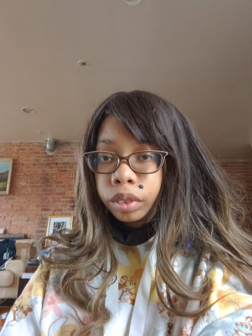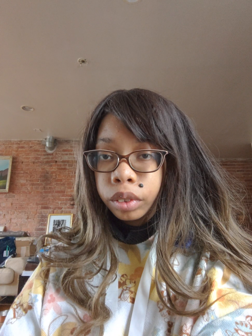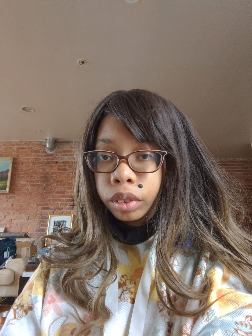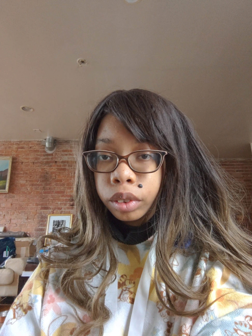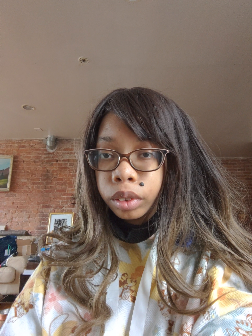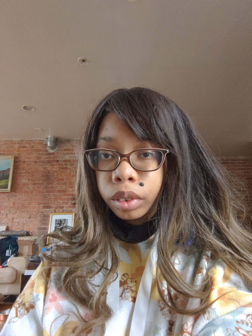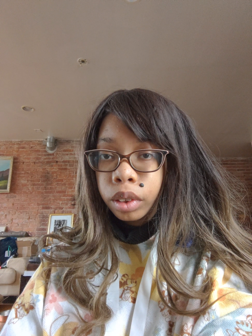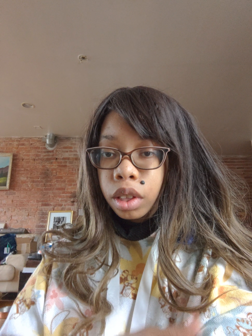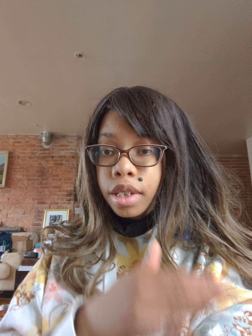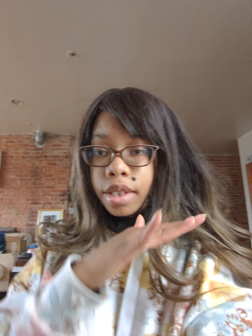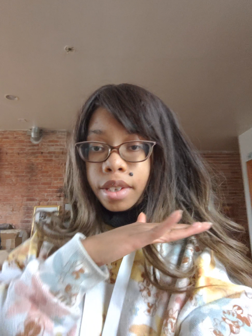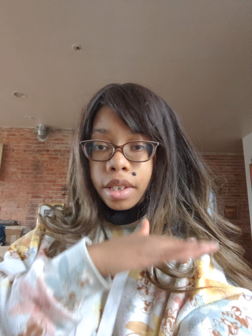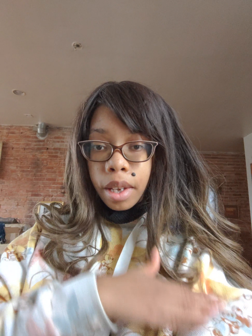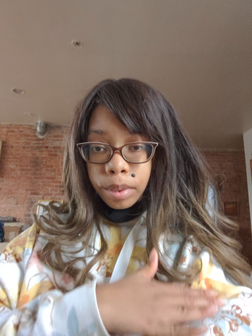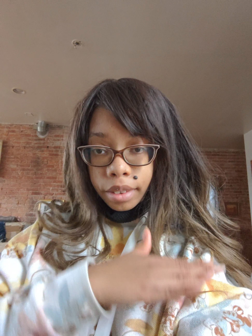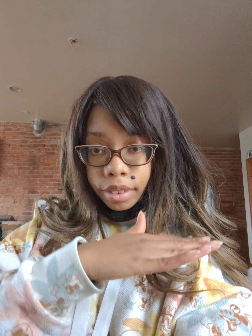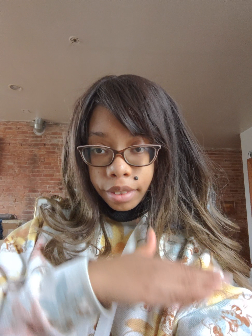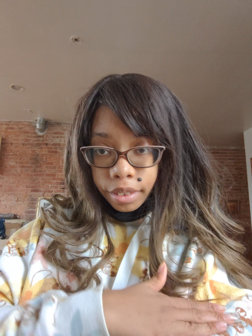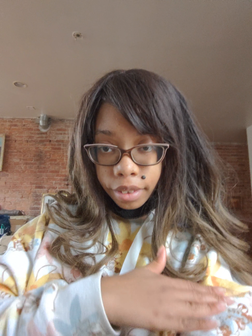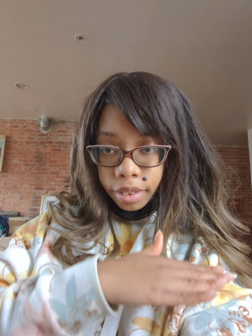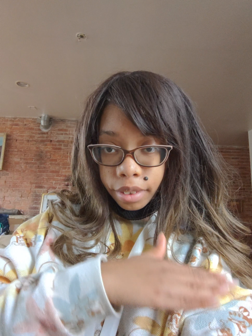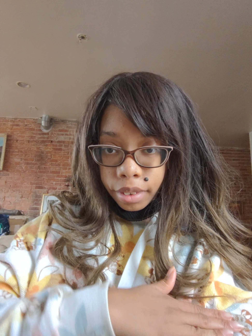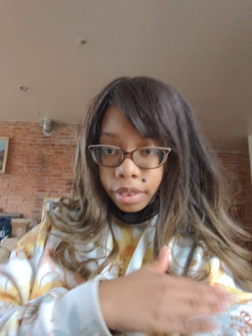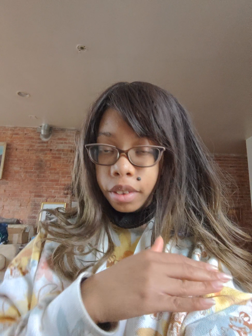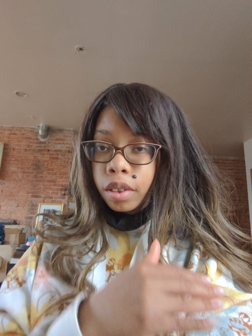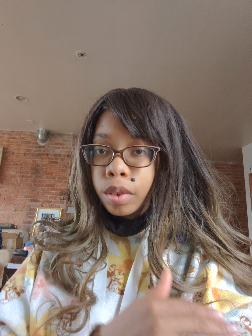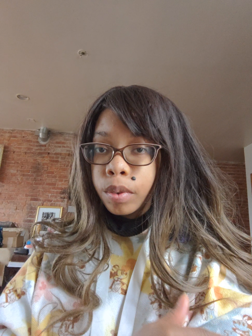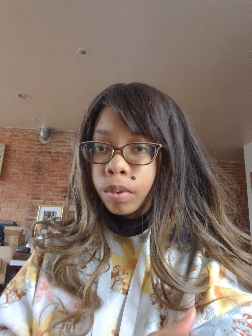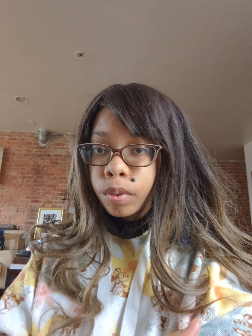table